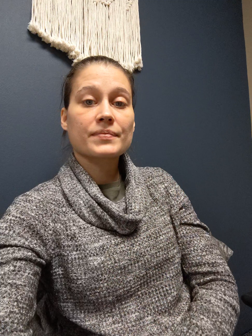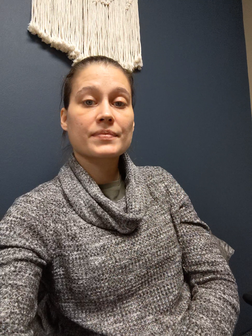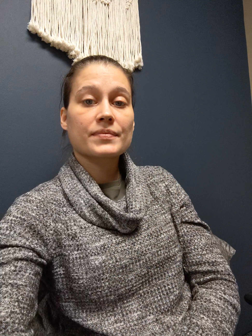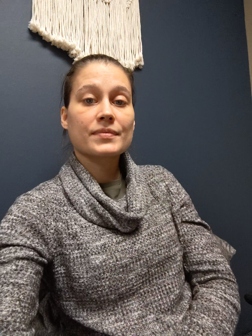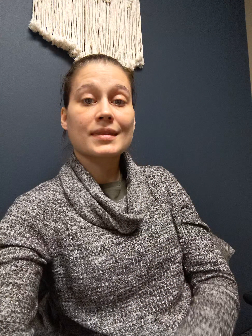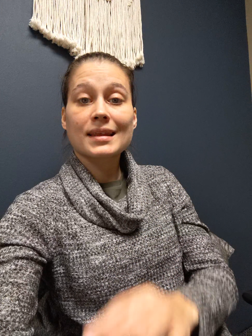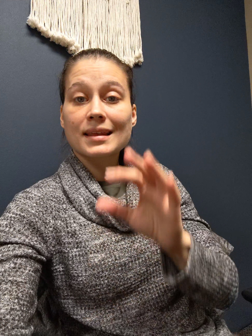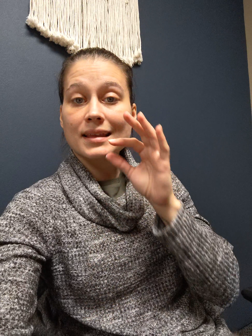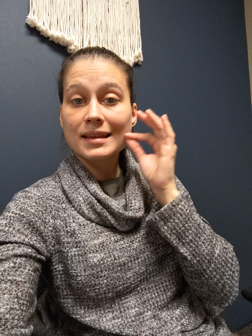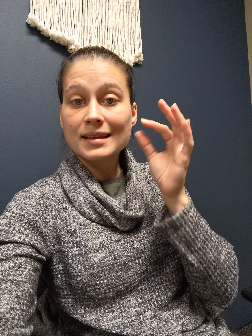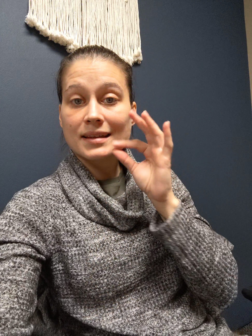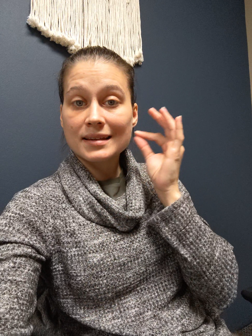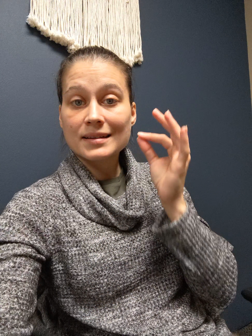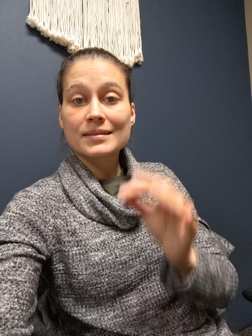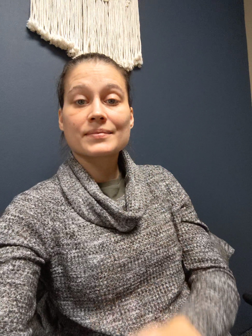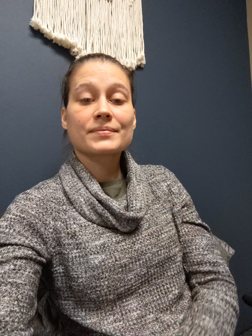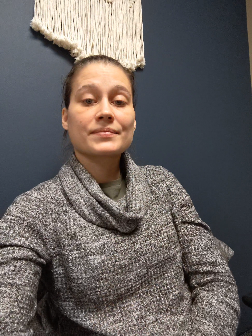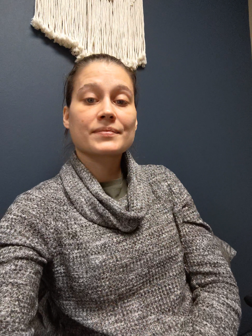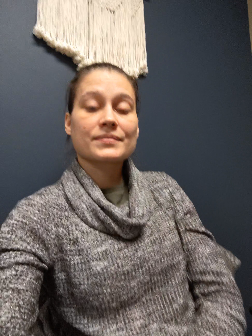kitty